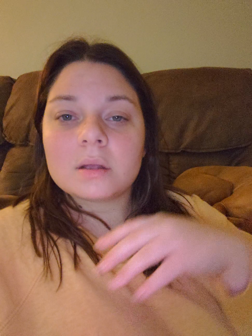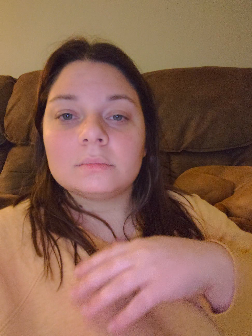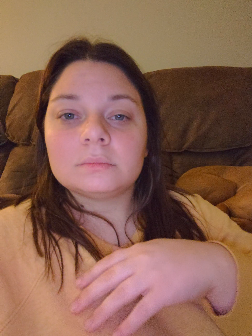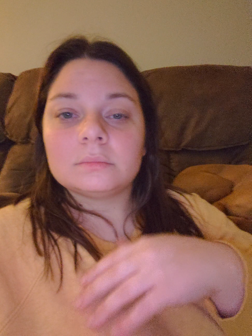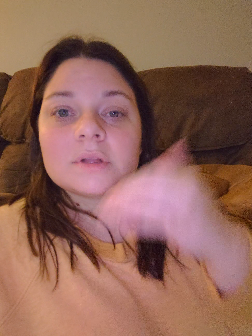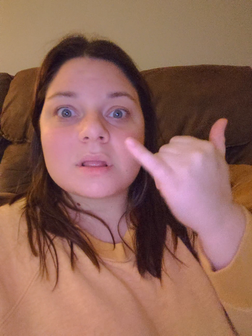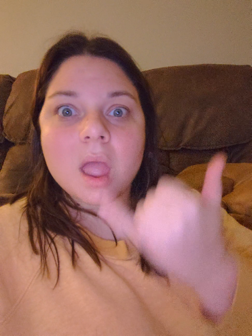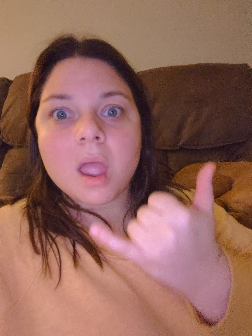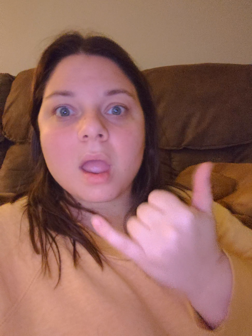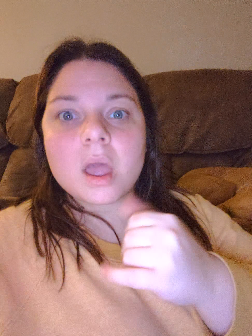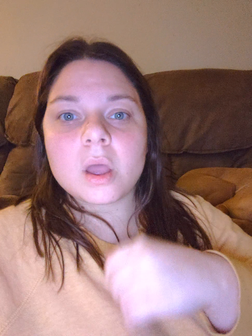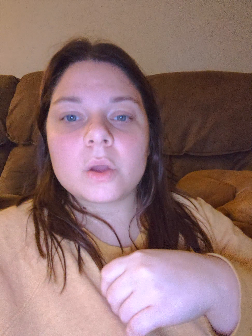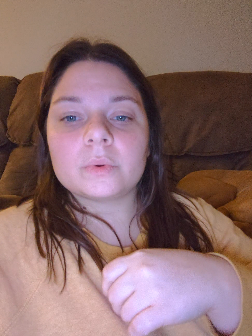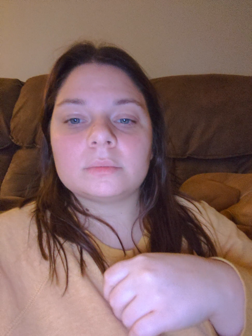now